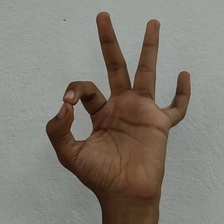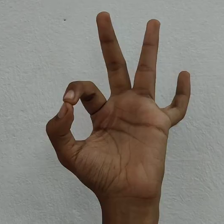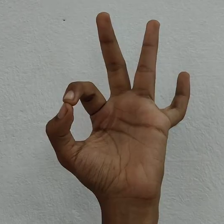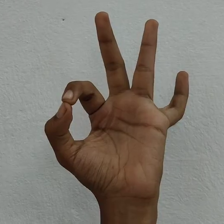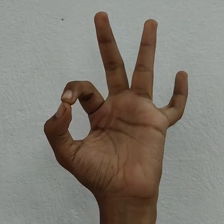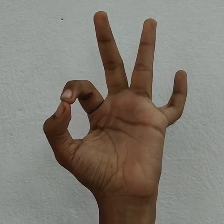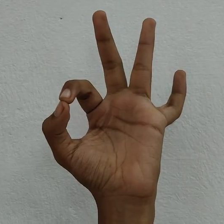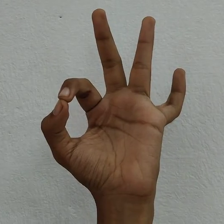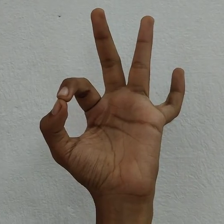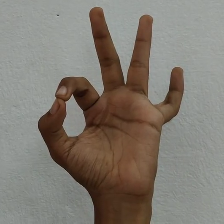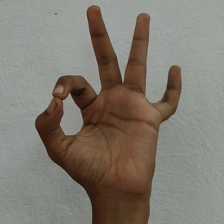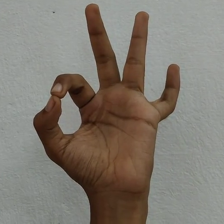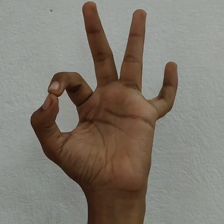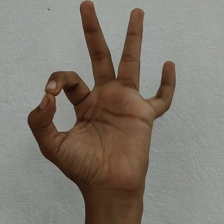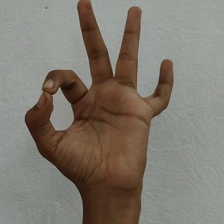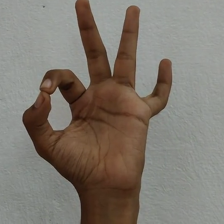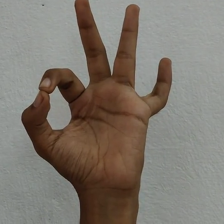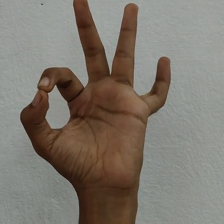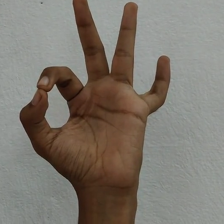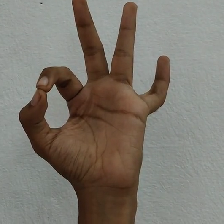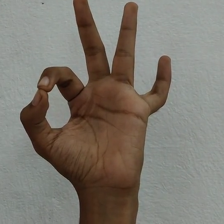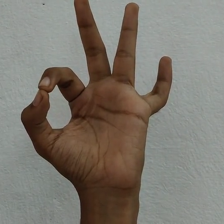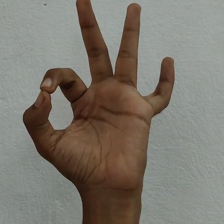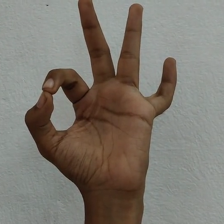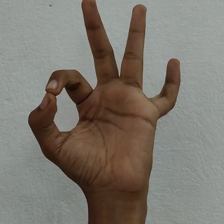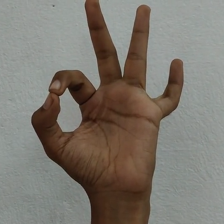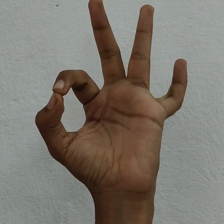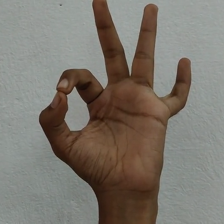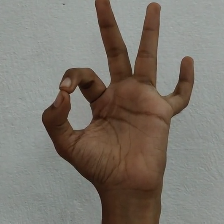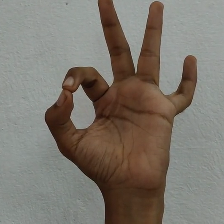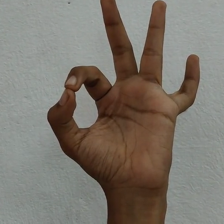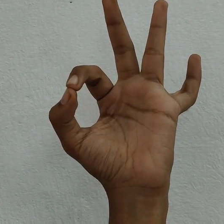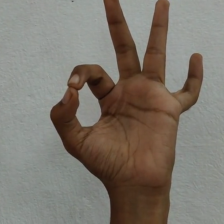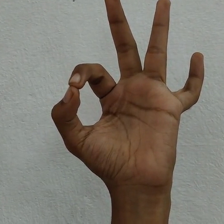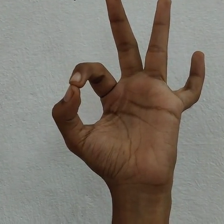ഒ